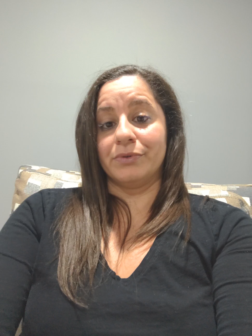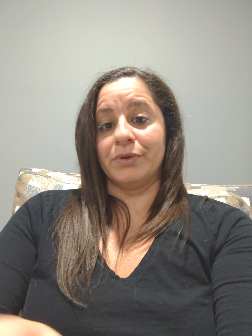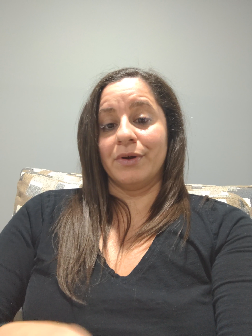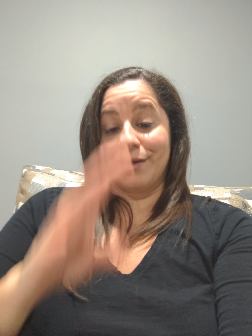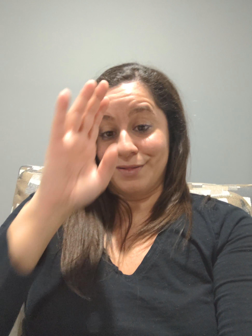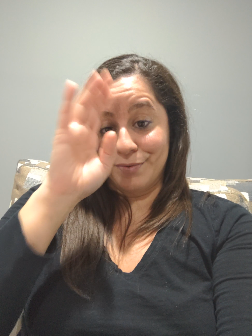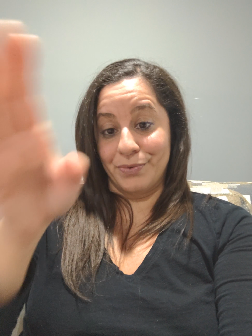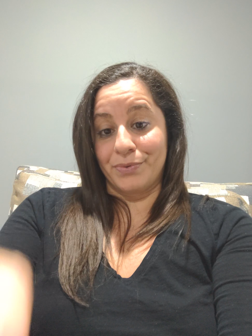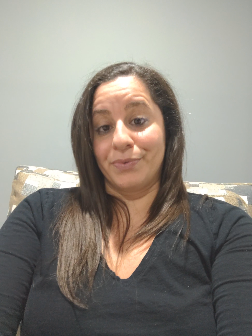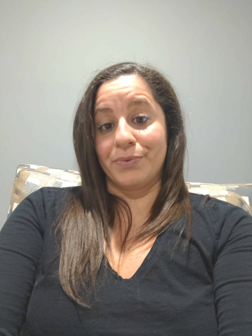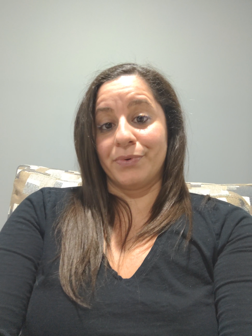hello